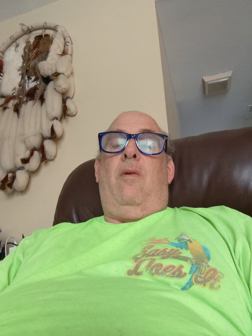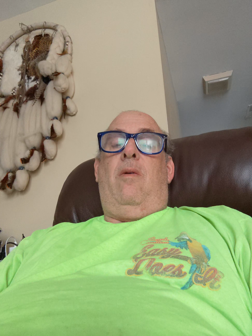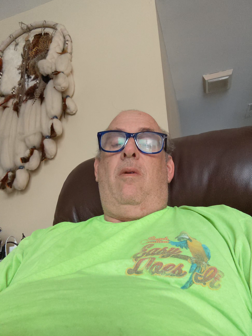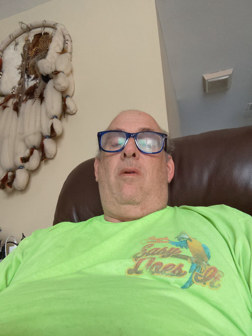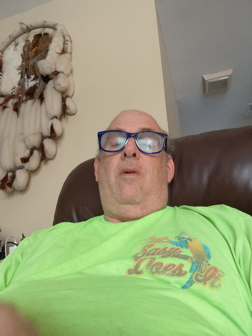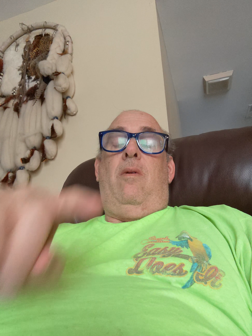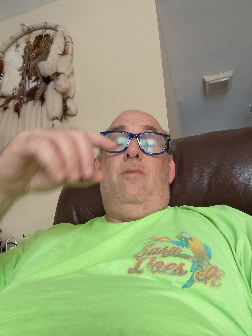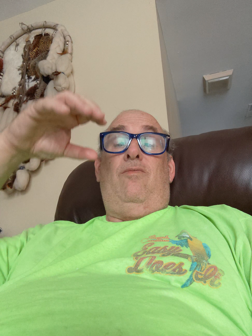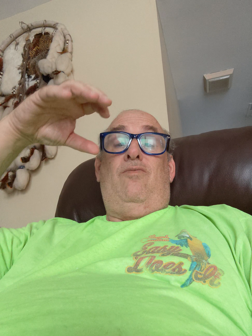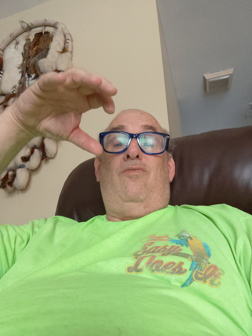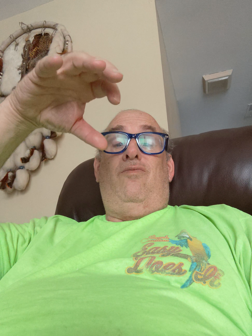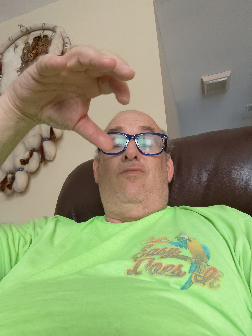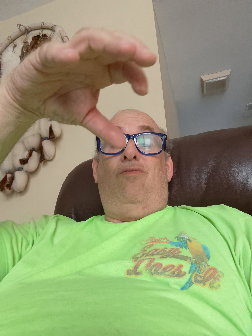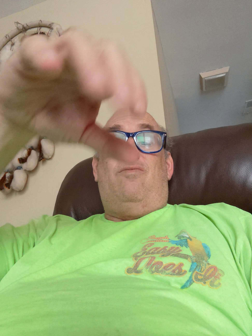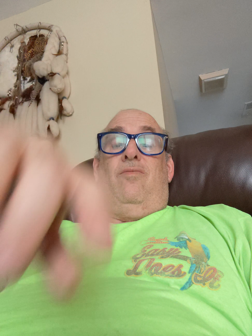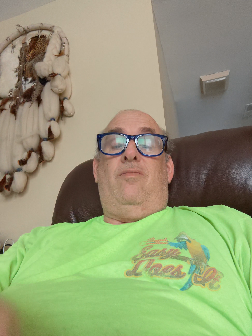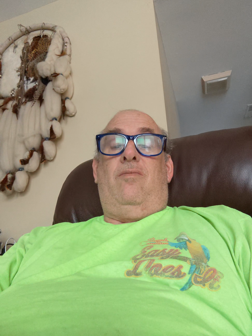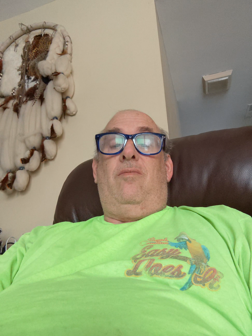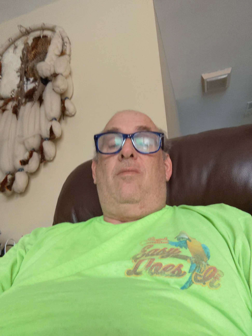helicopter